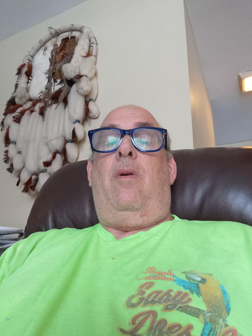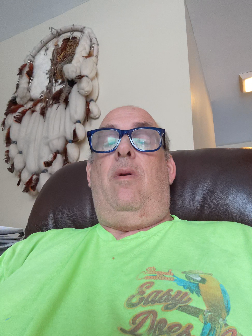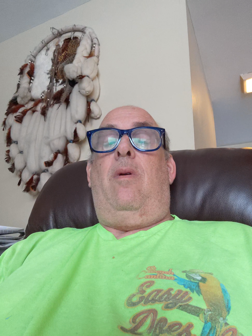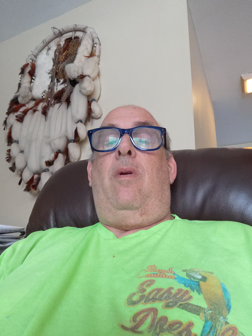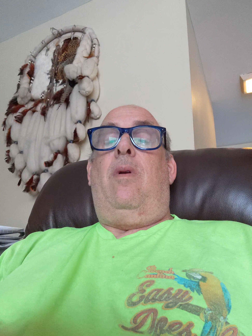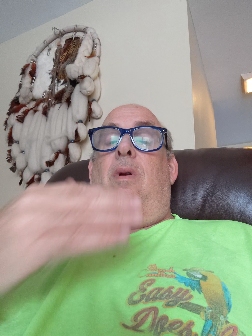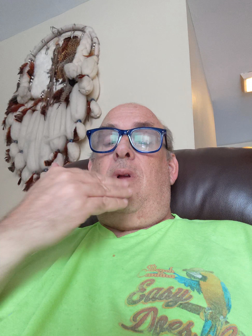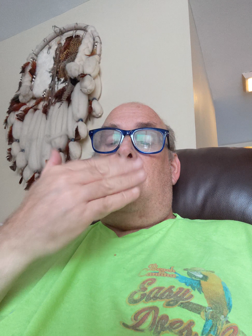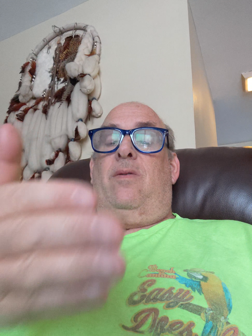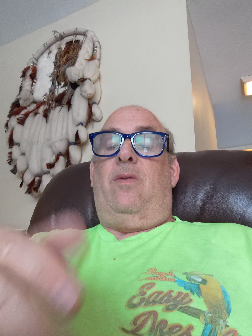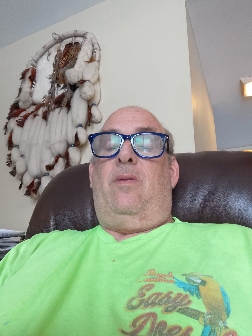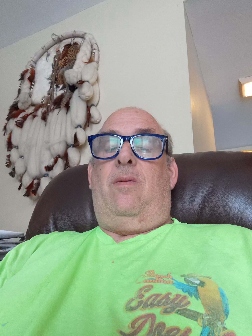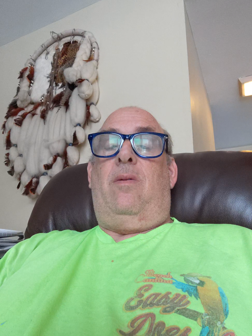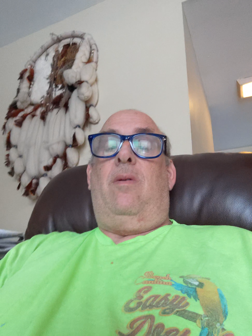thank you